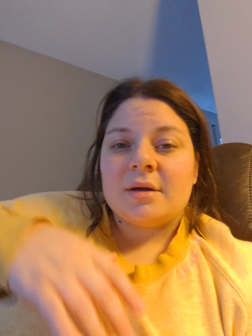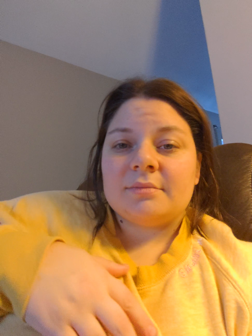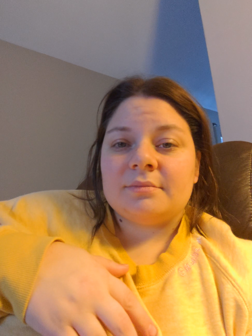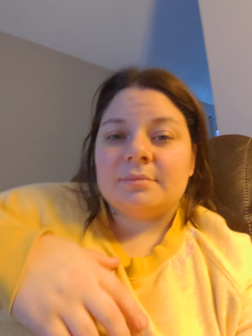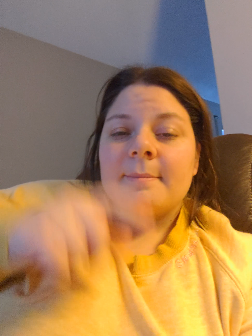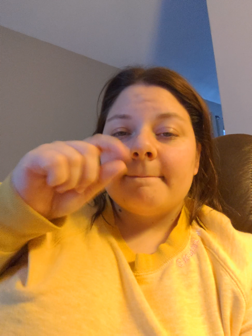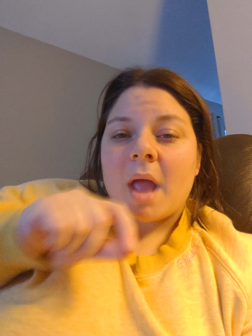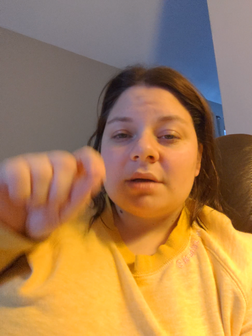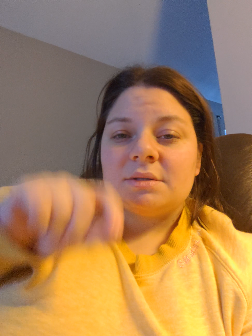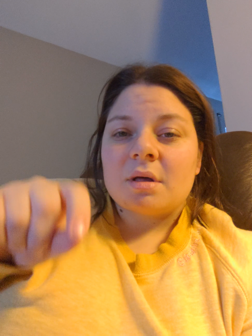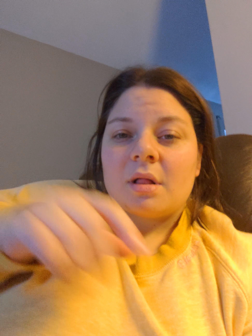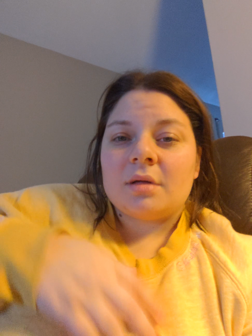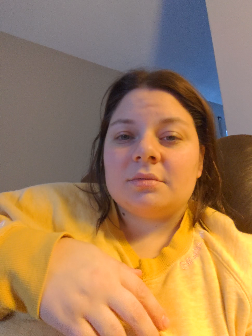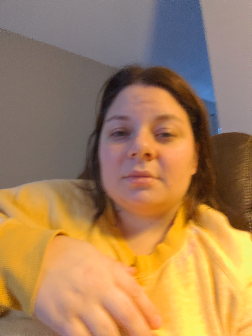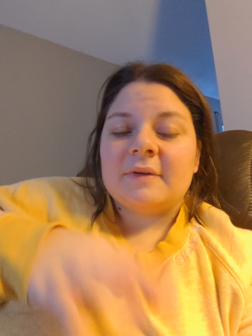pencil